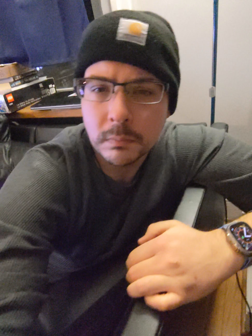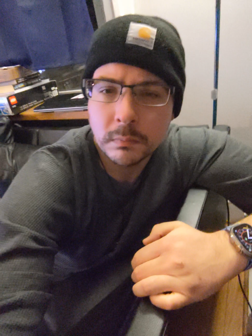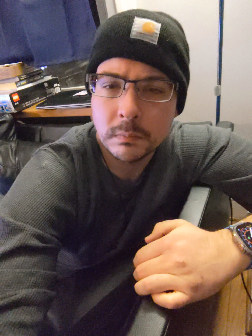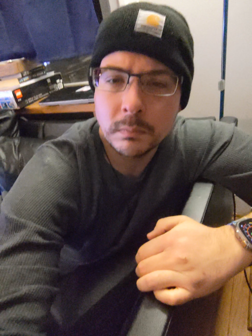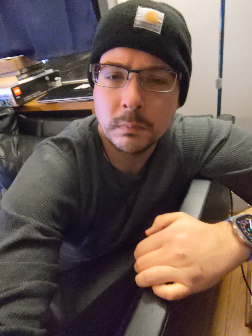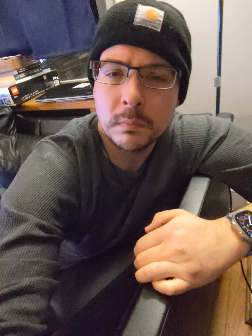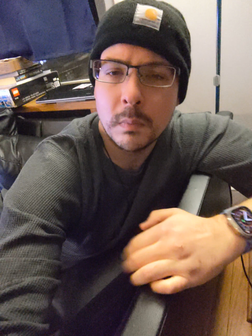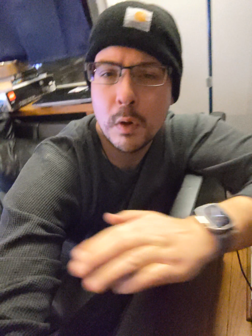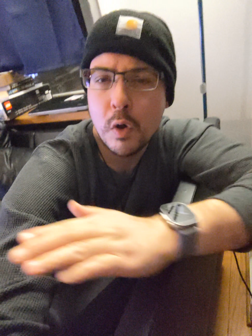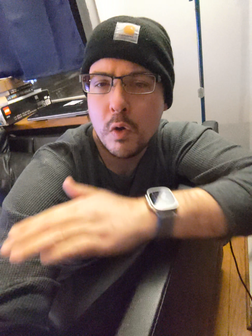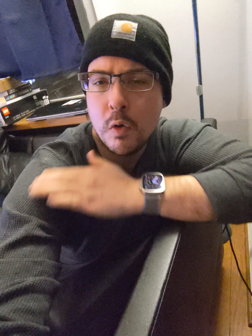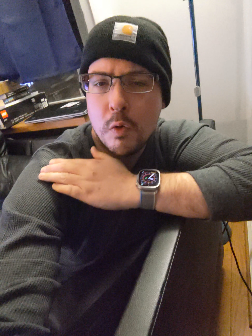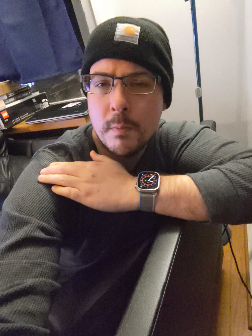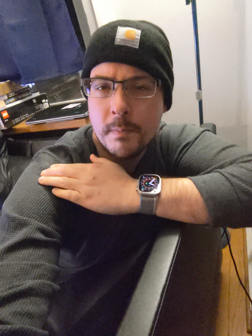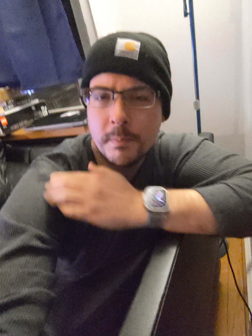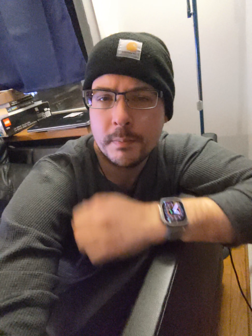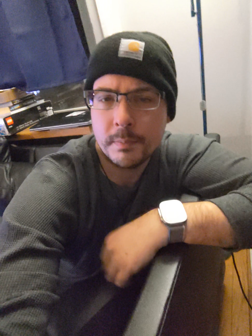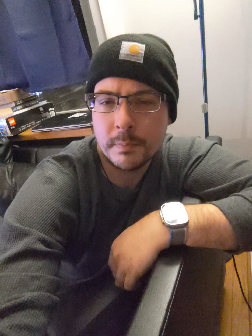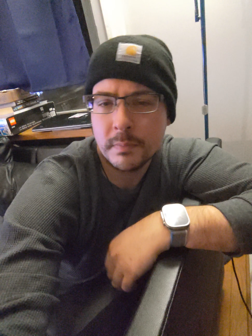arm